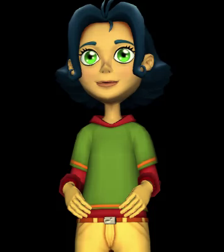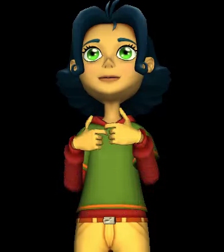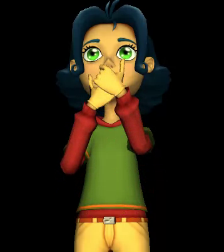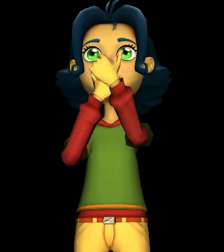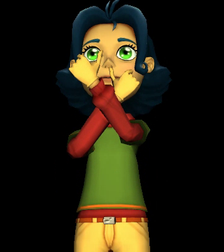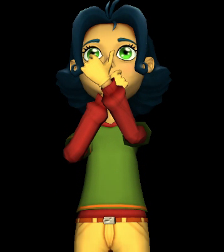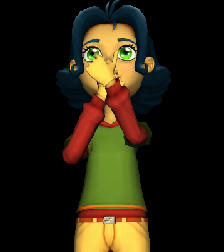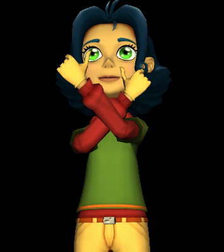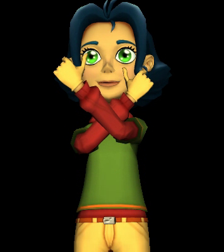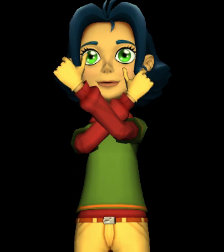يضحك